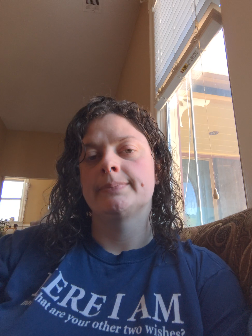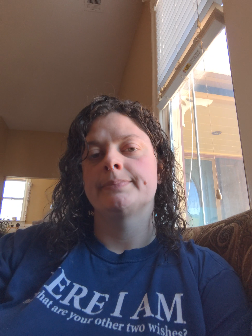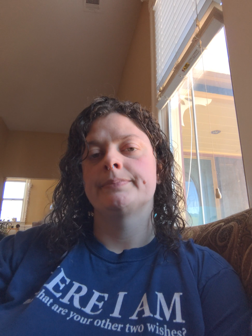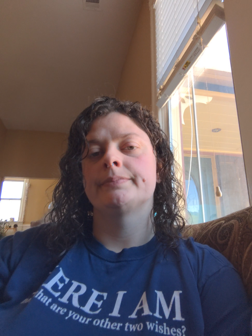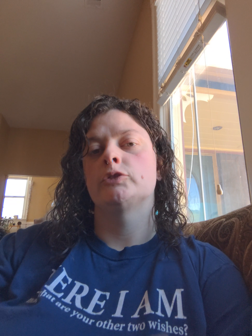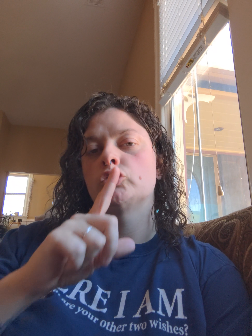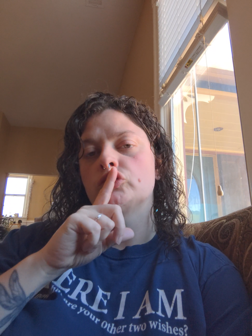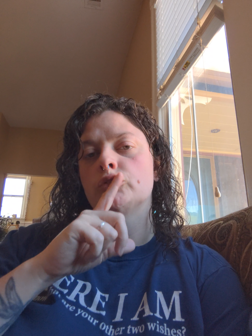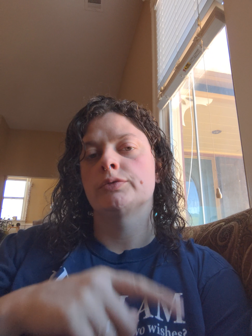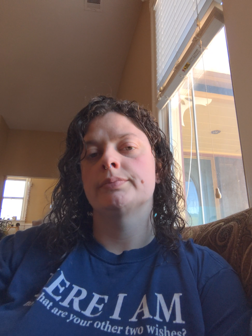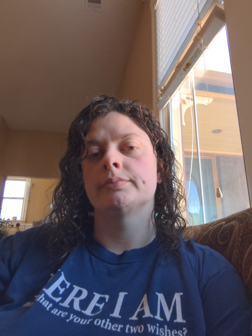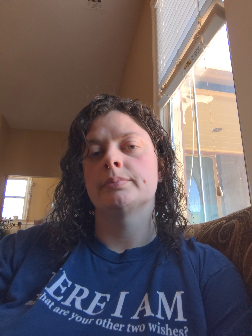shhh